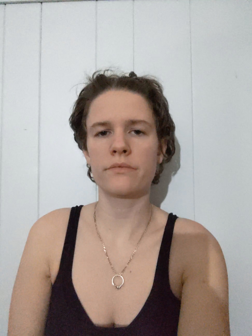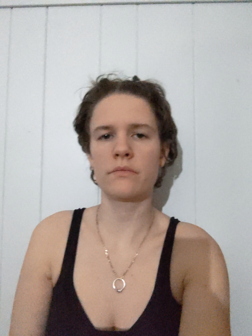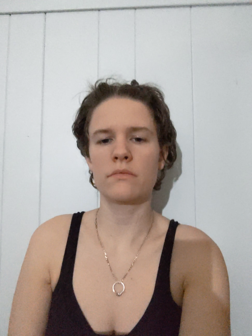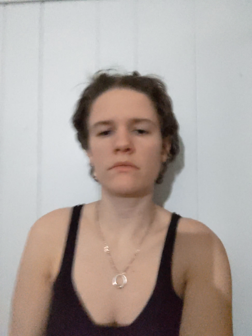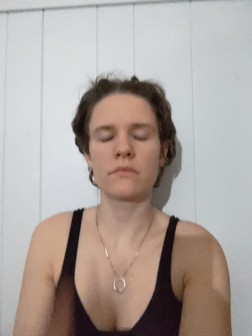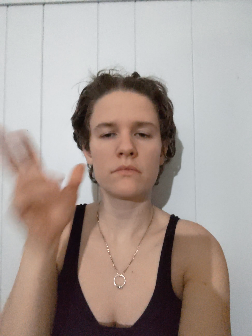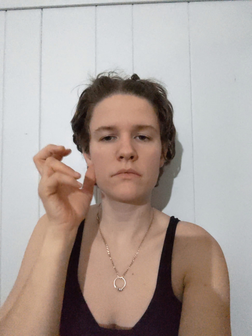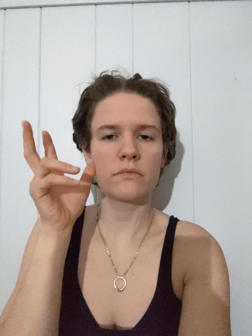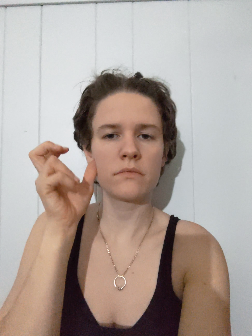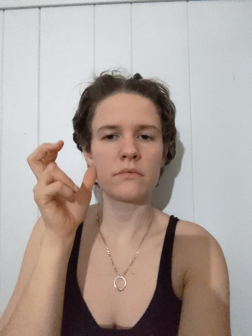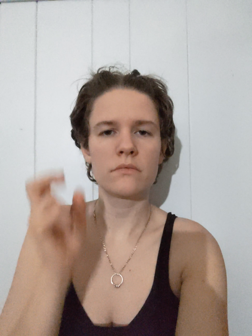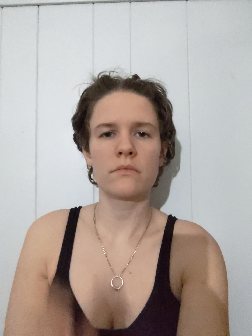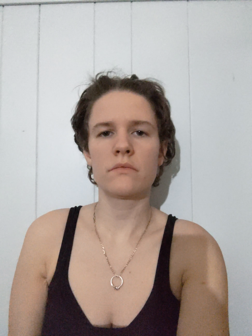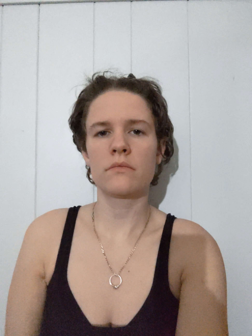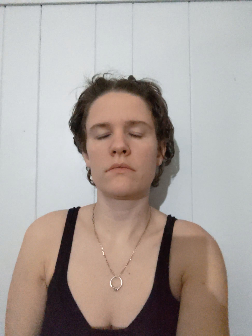hear